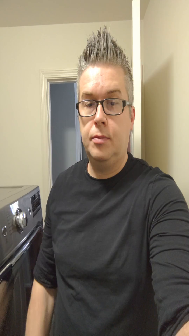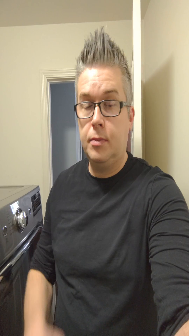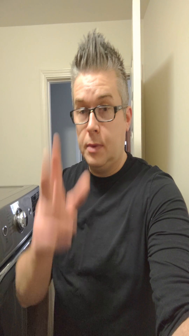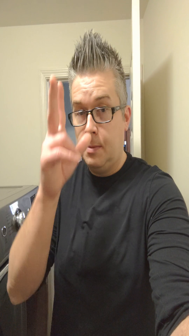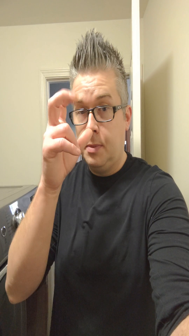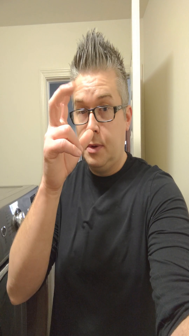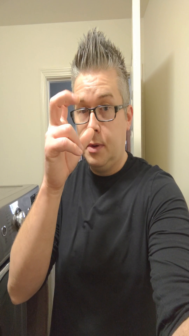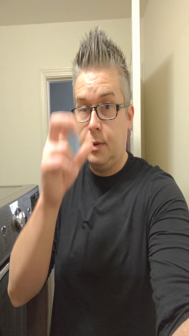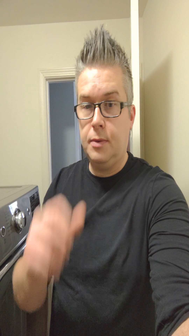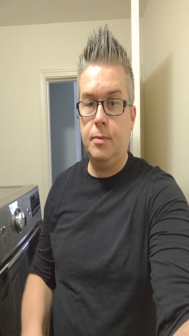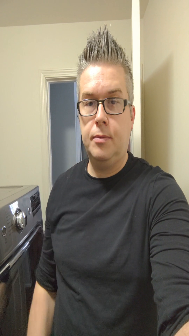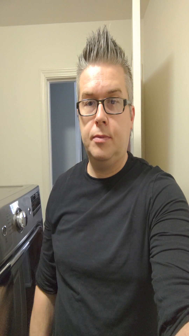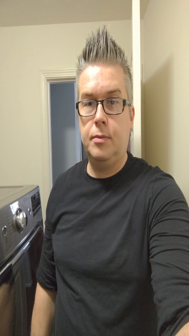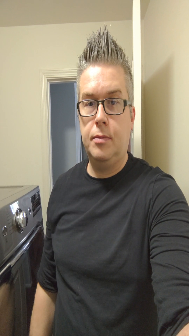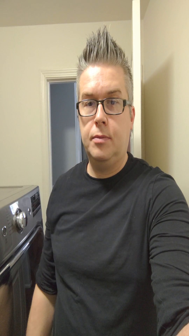bug